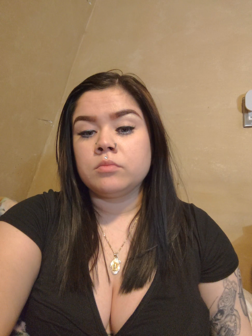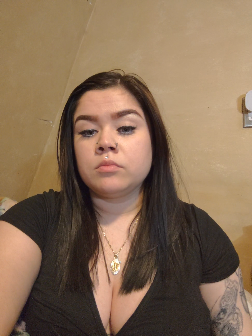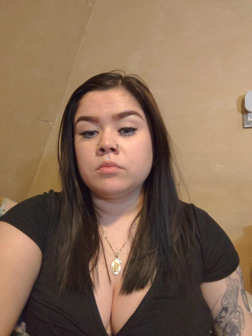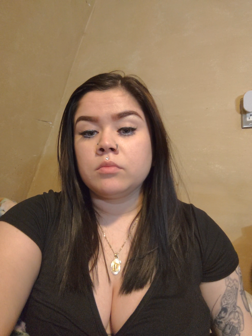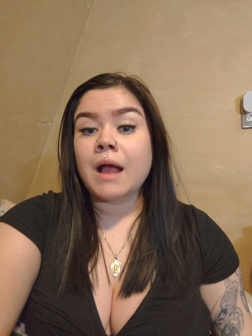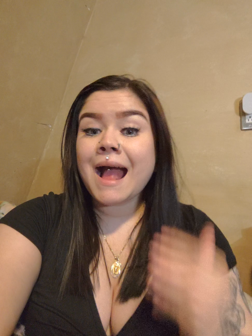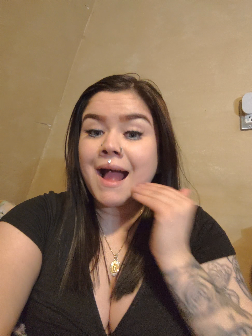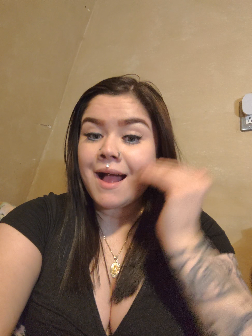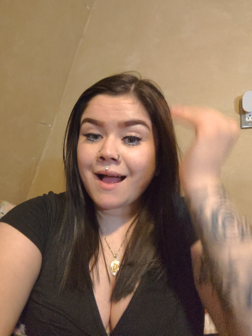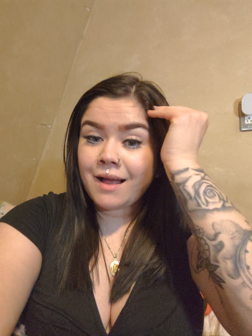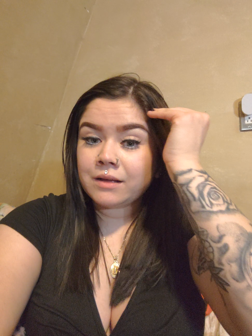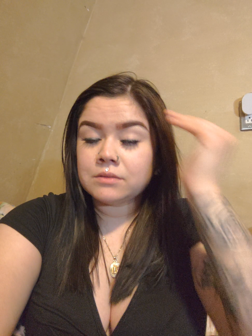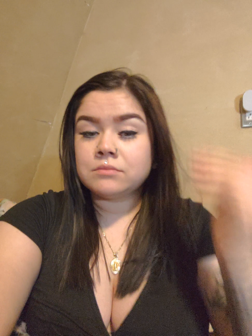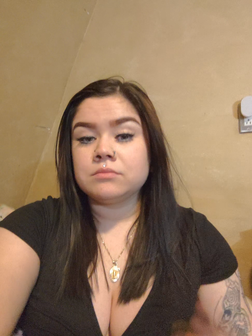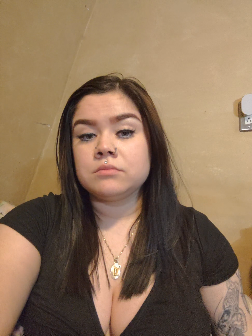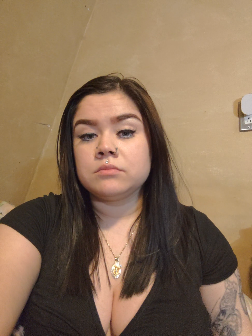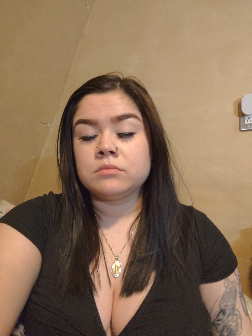head